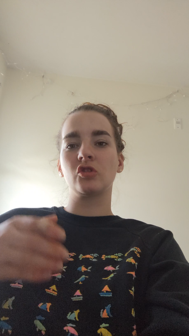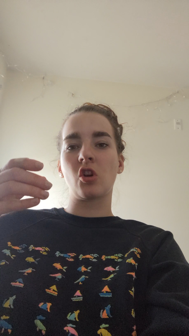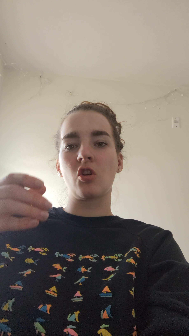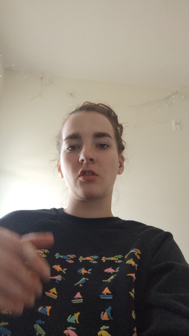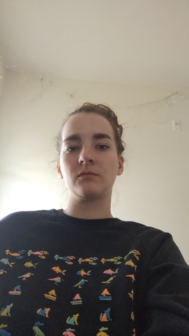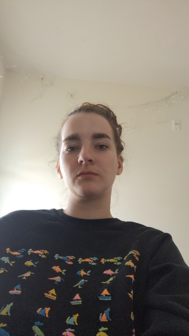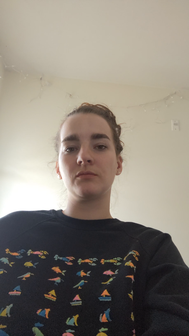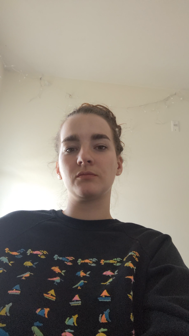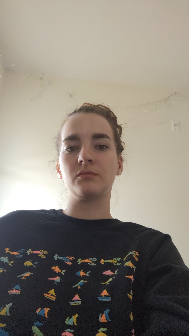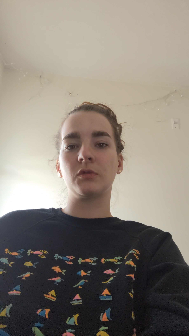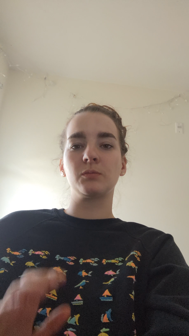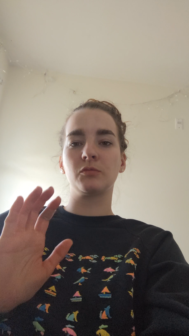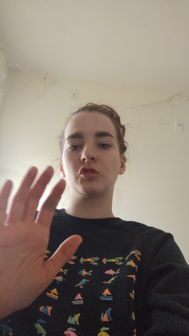push